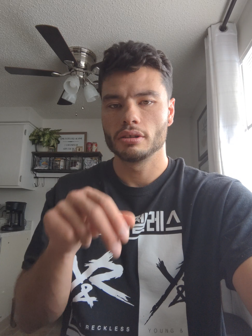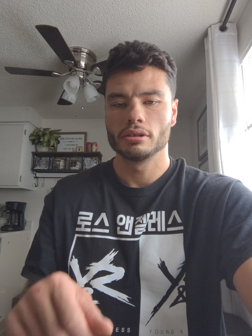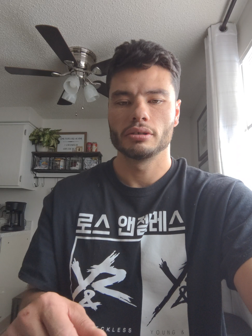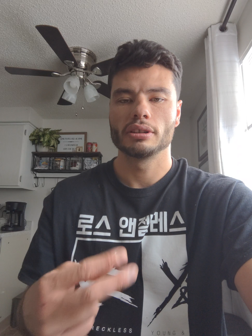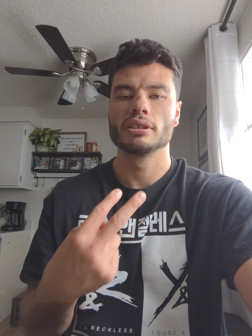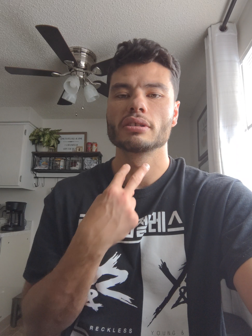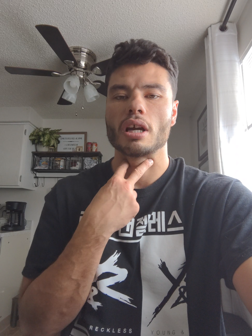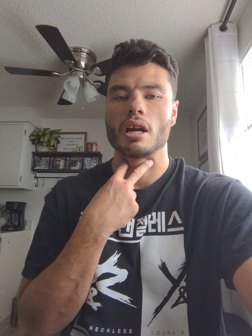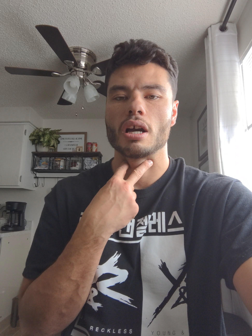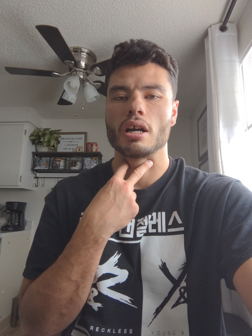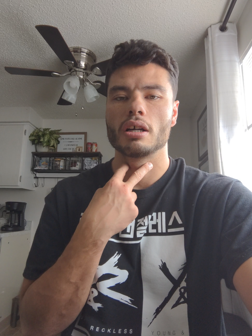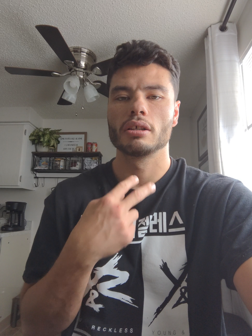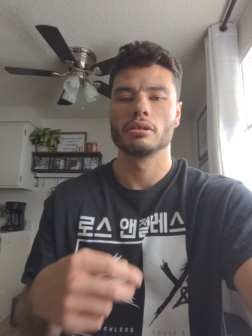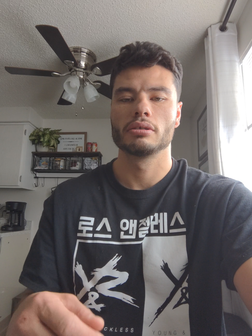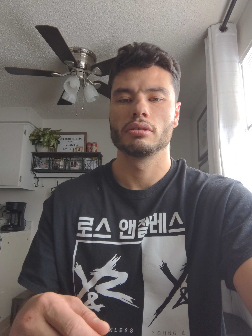stuck